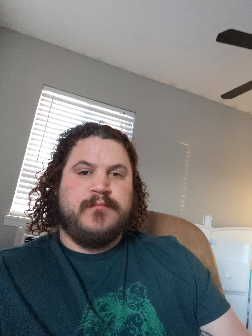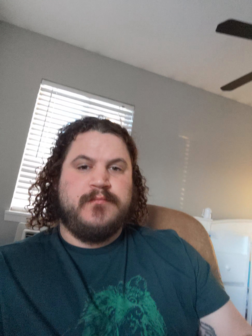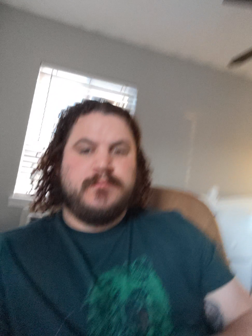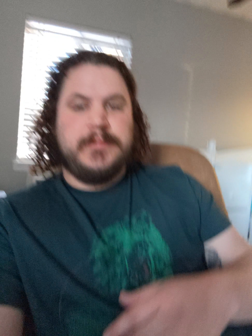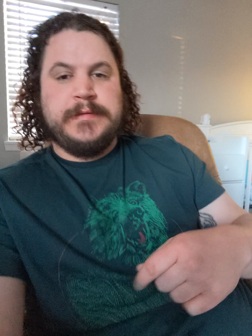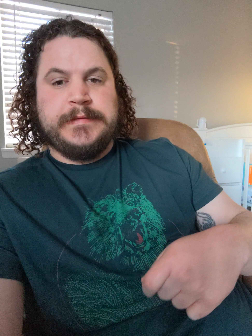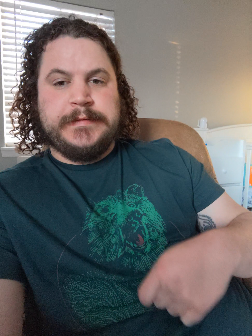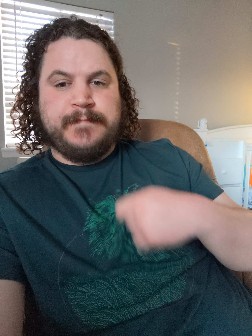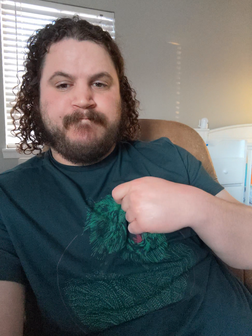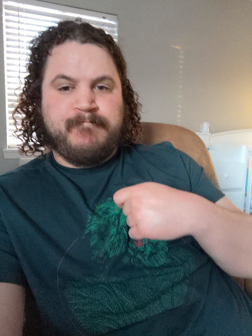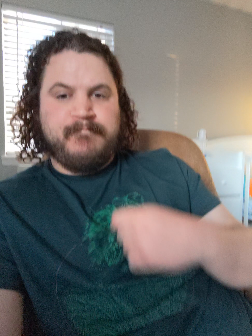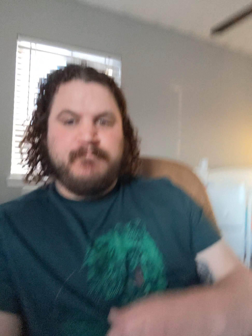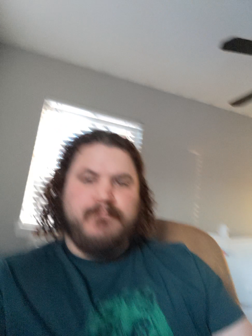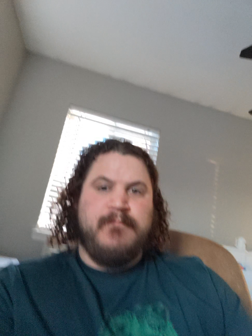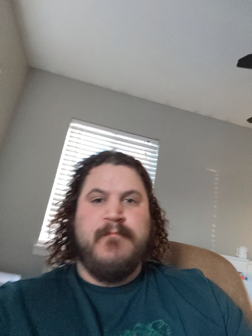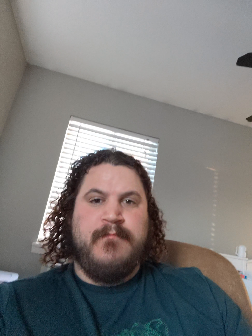zipper